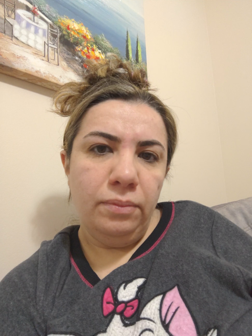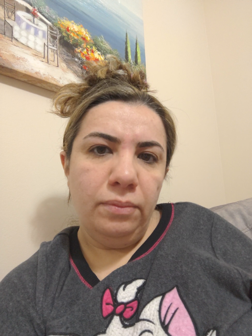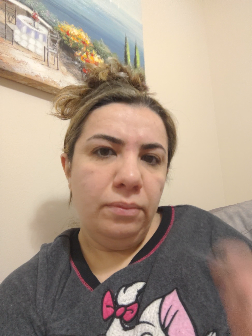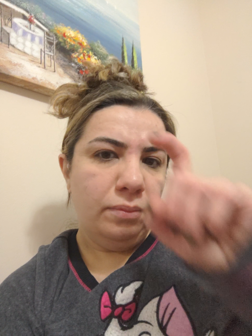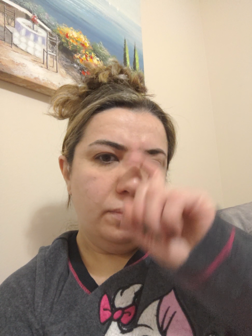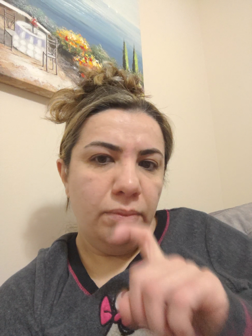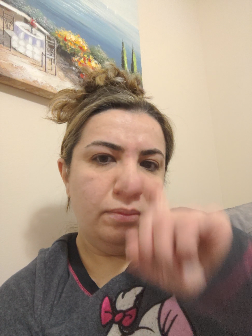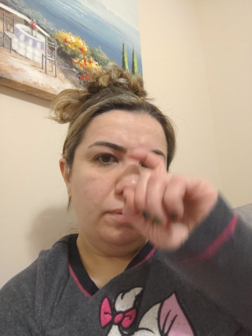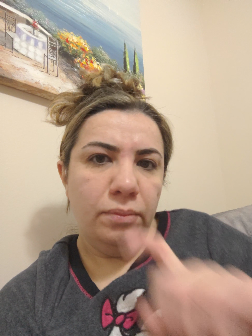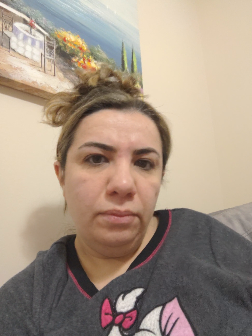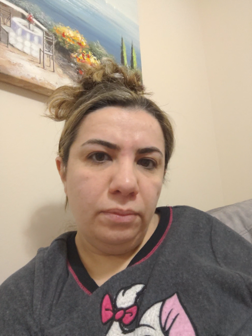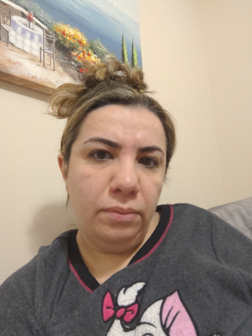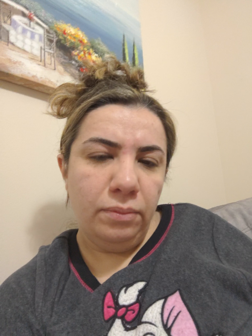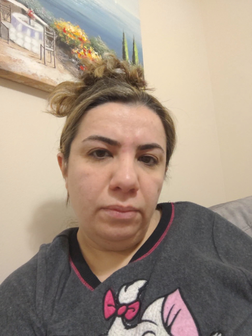doll